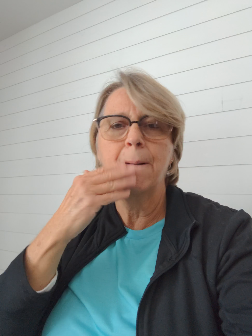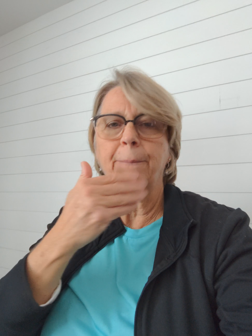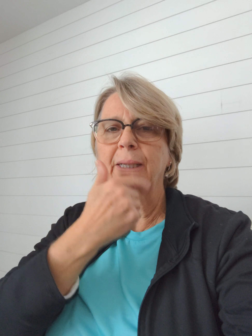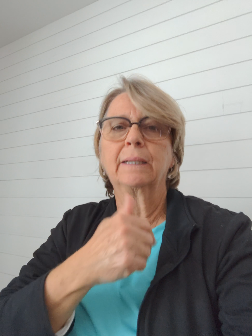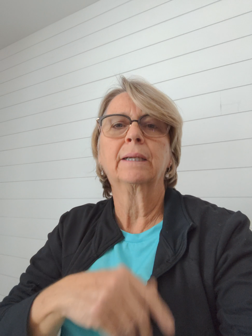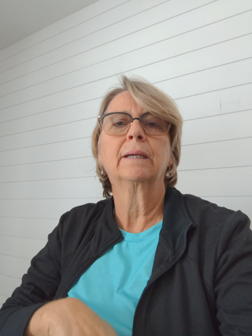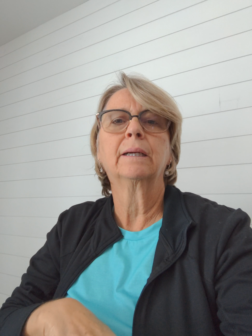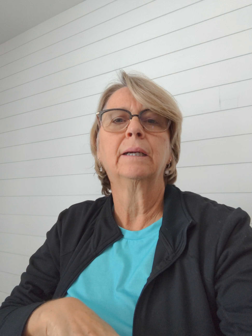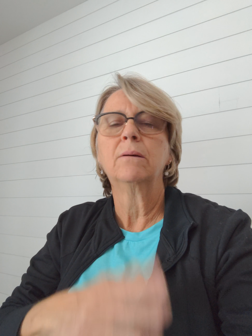napkin